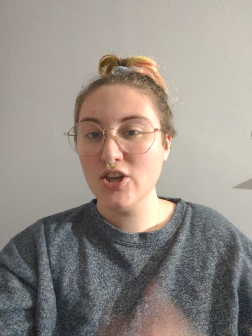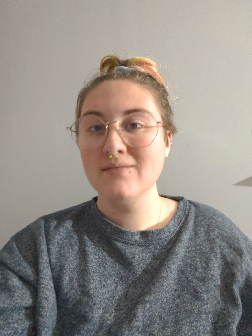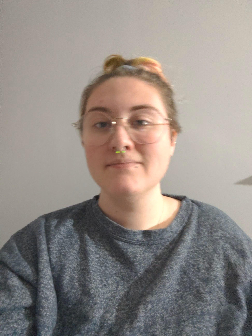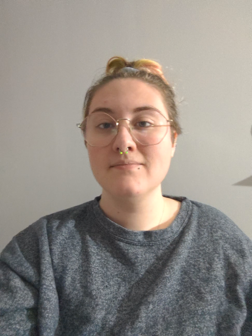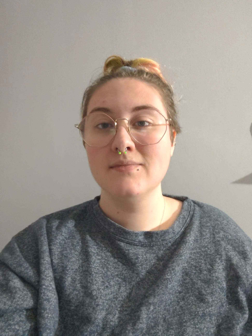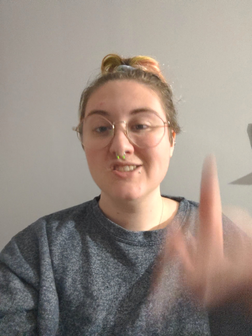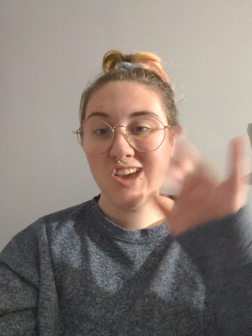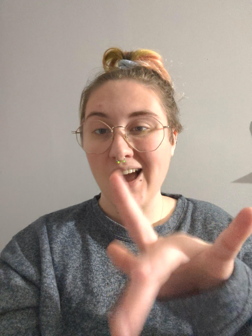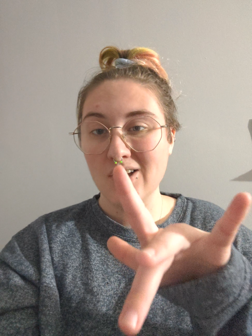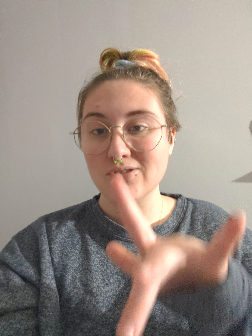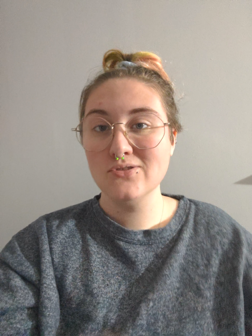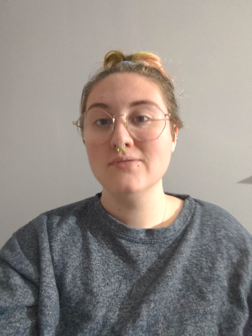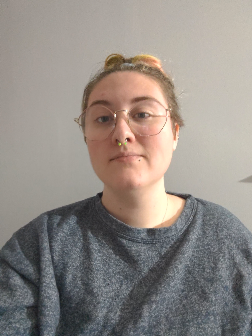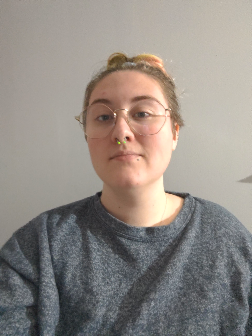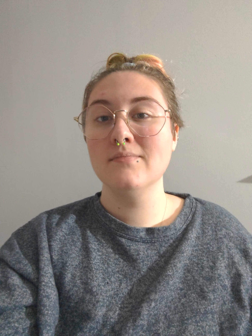touch